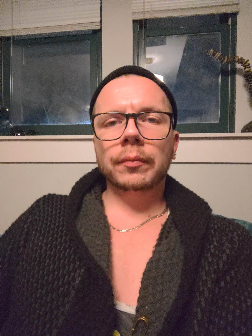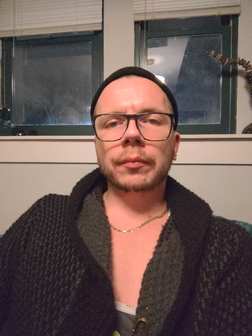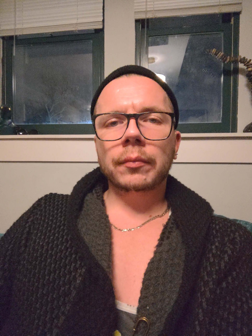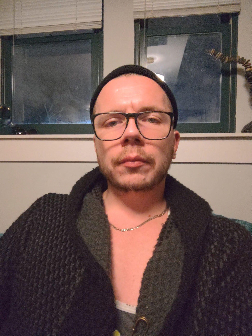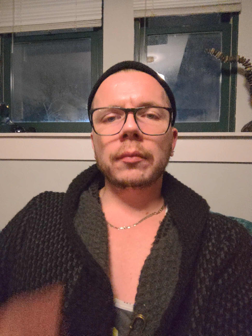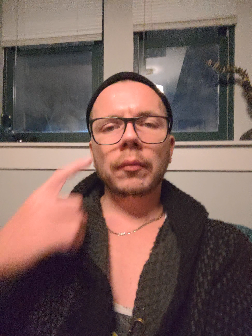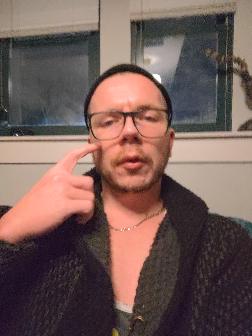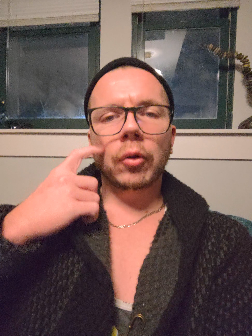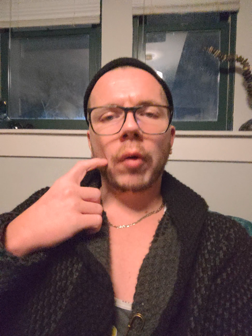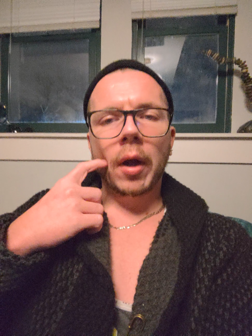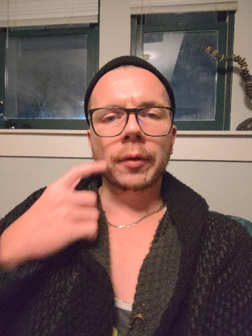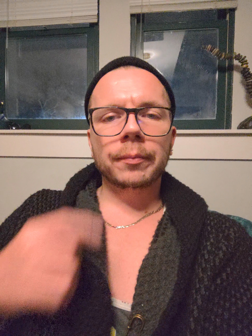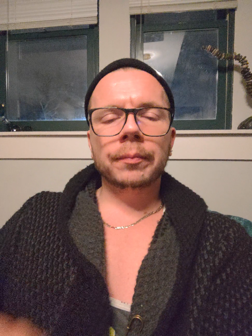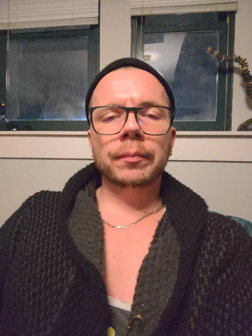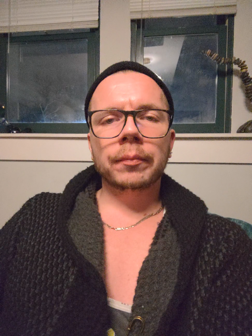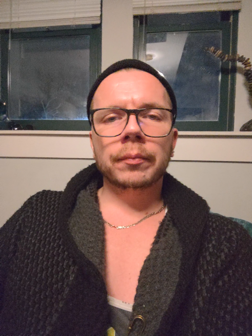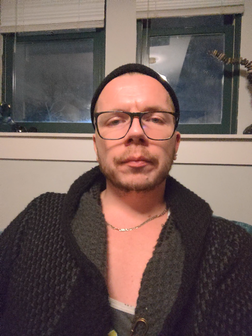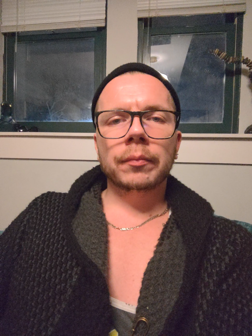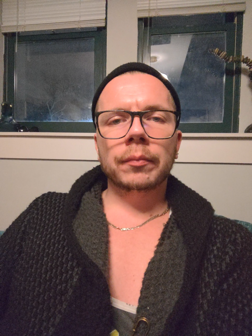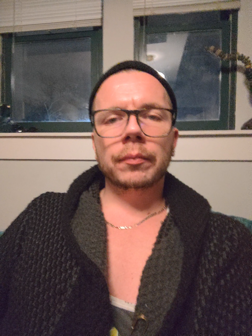cry